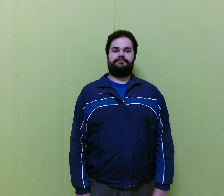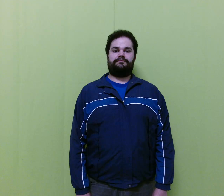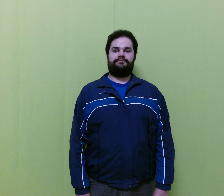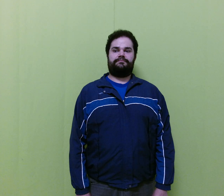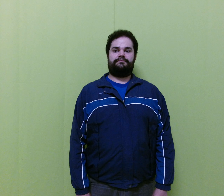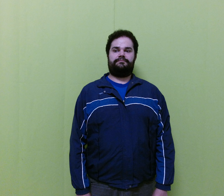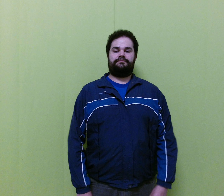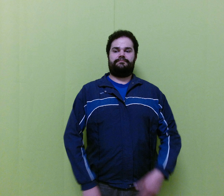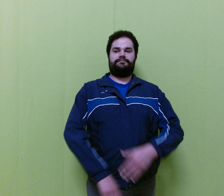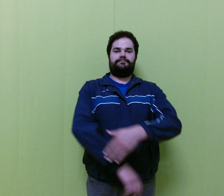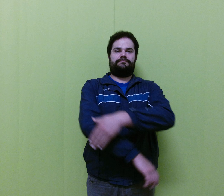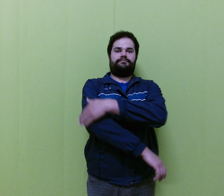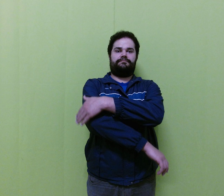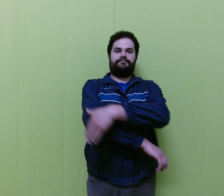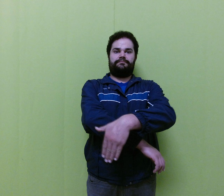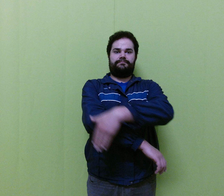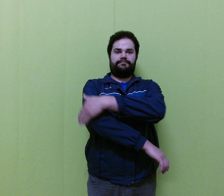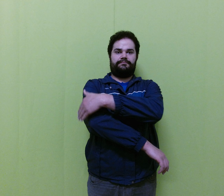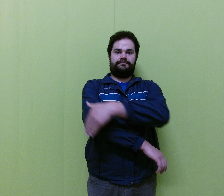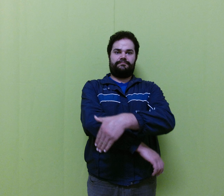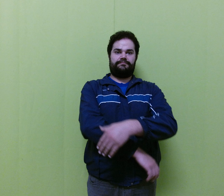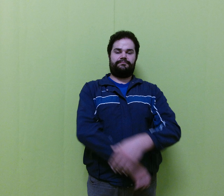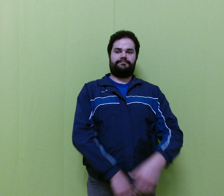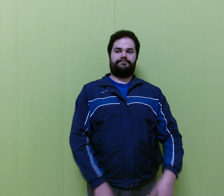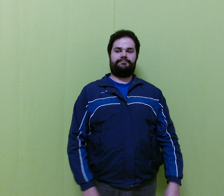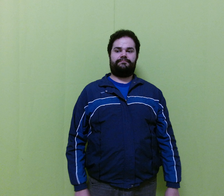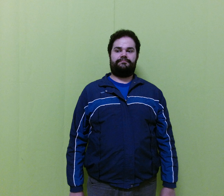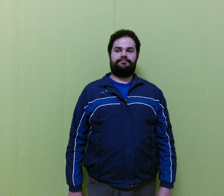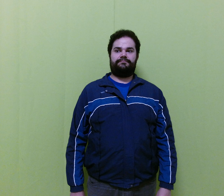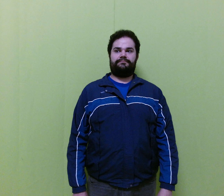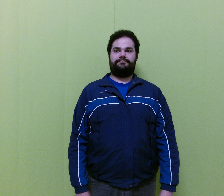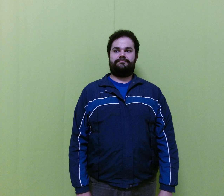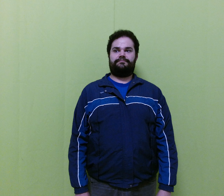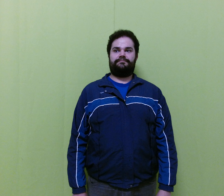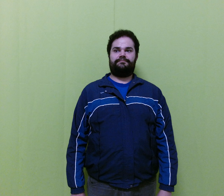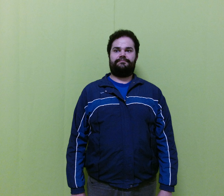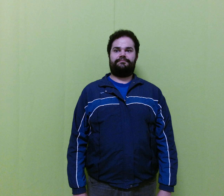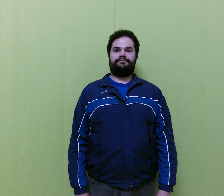esquina